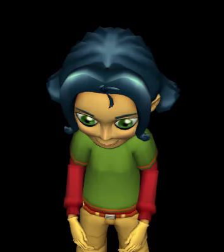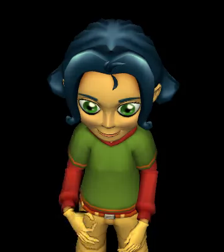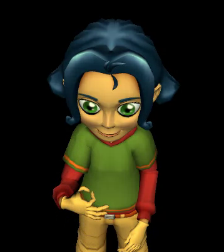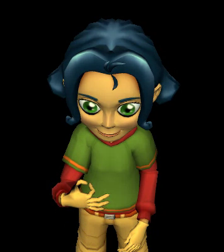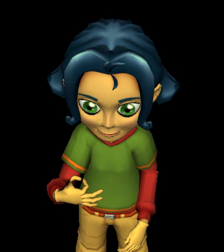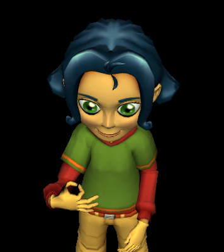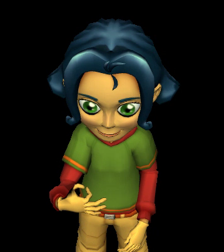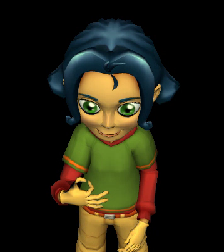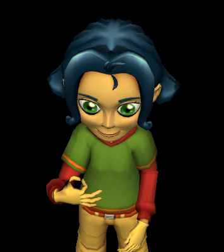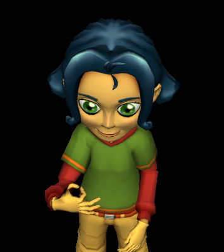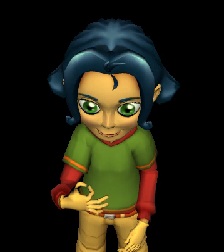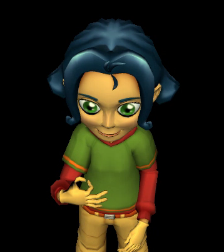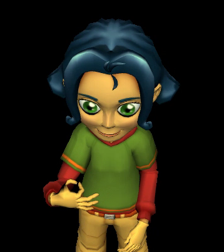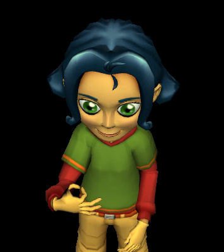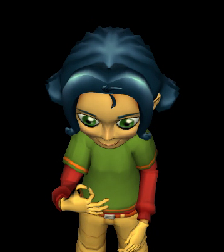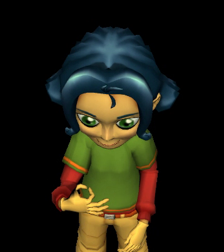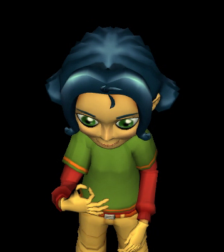تلقائي